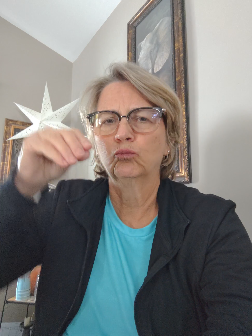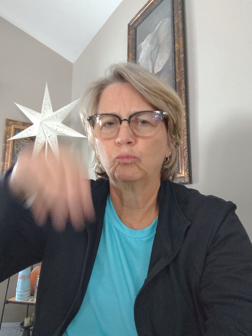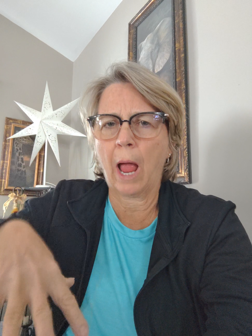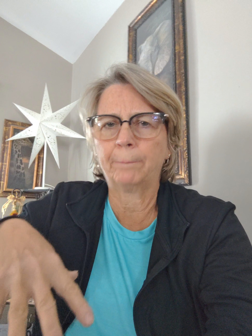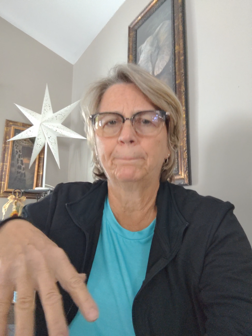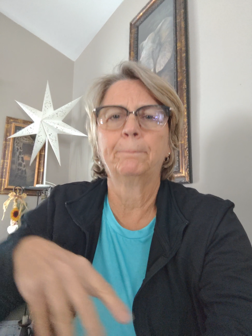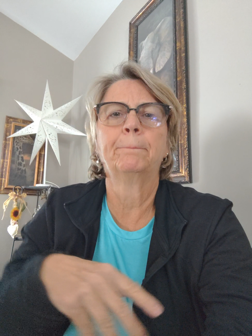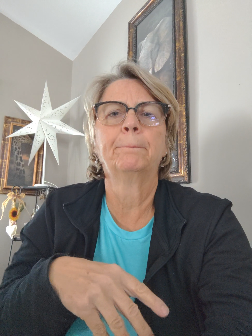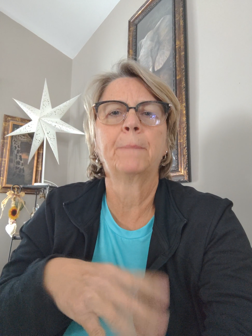drop